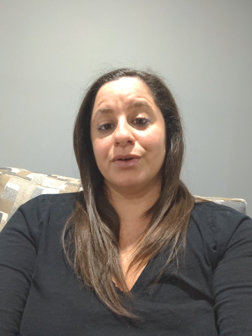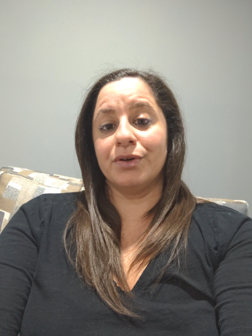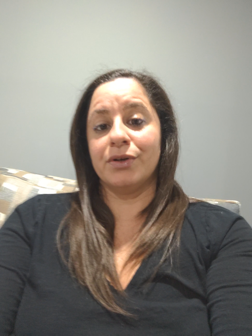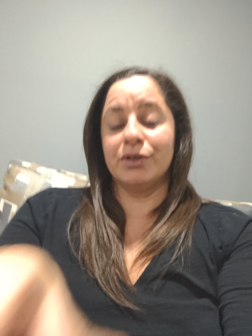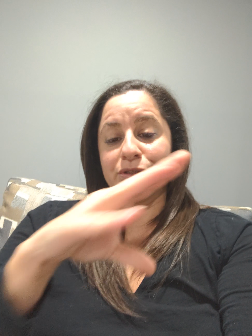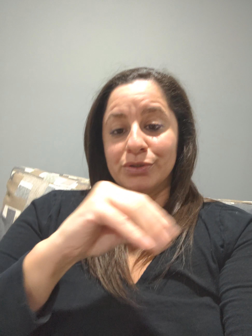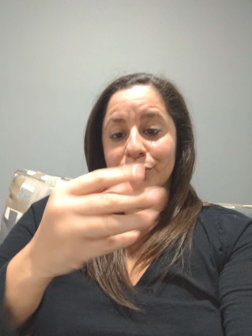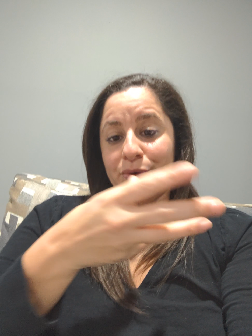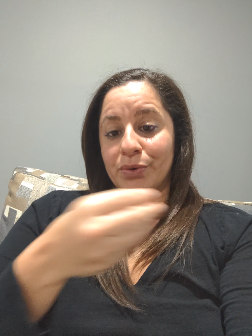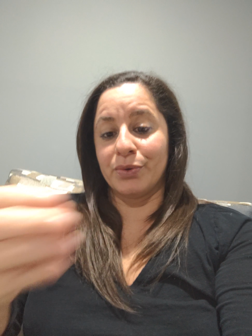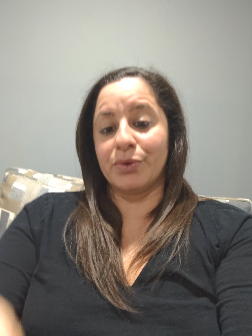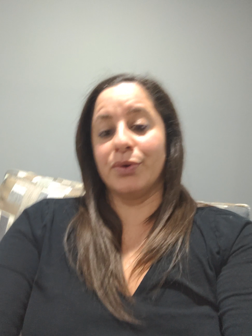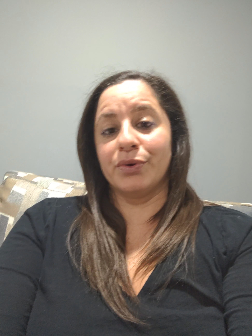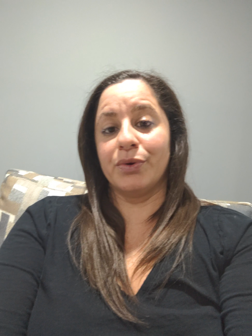story